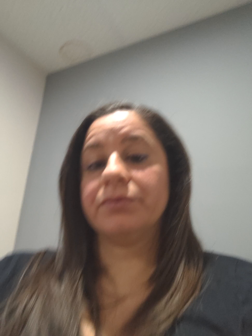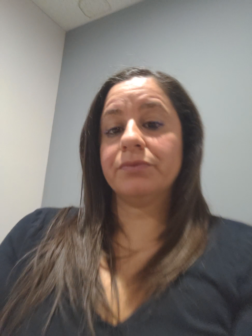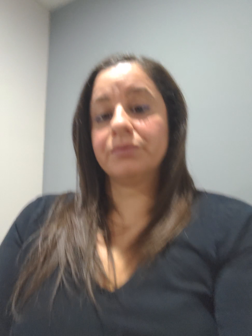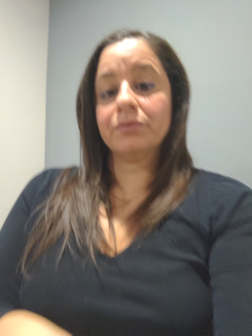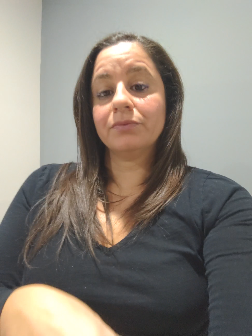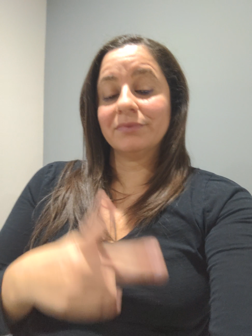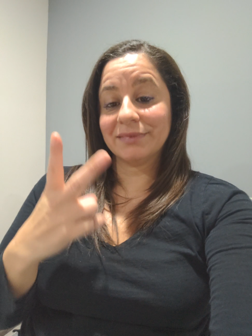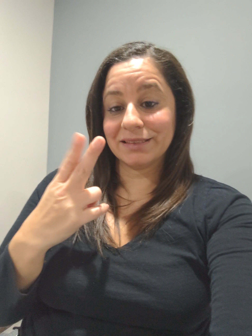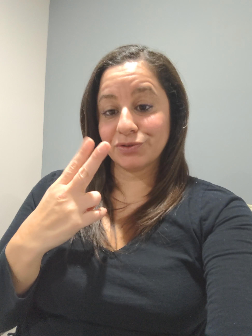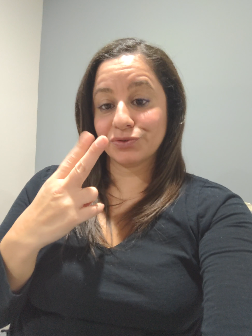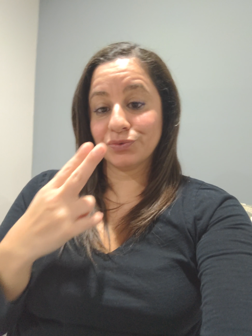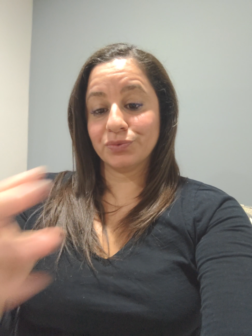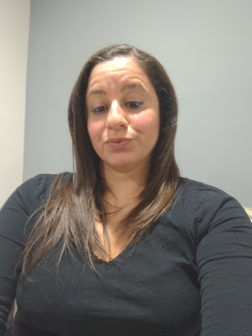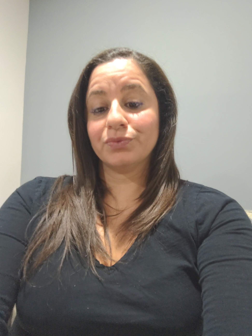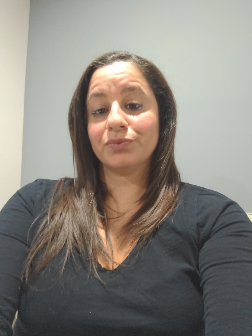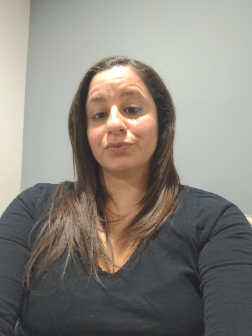scissors